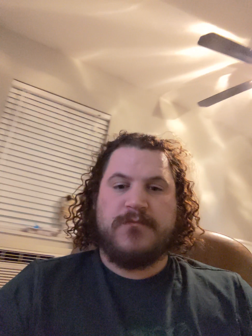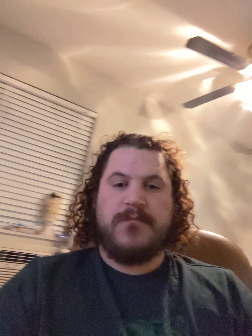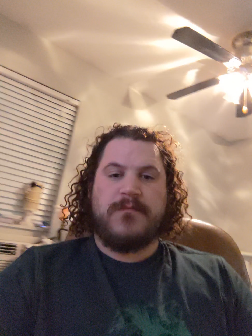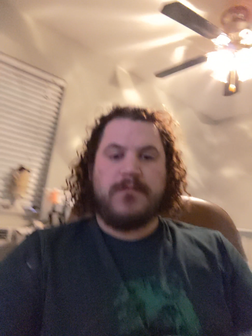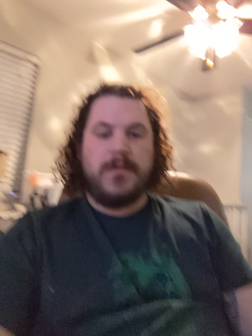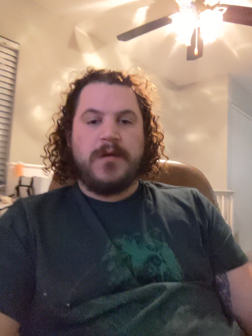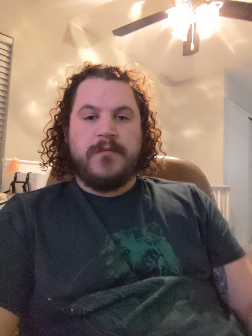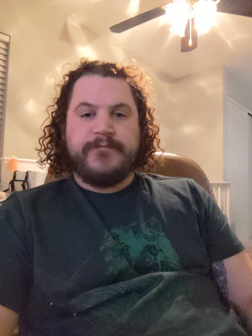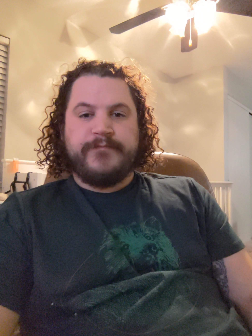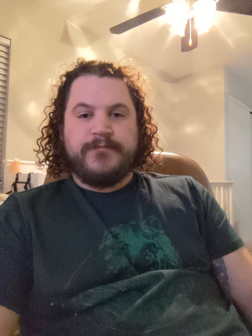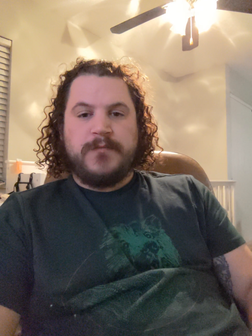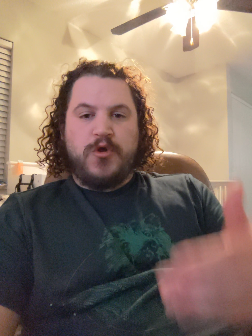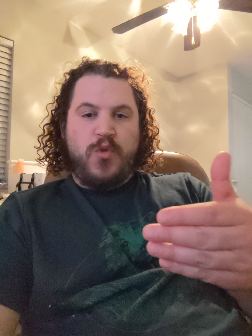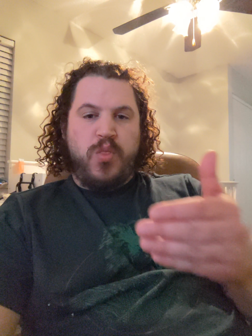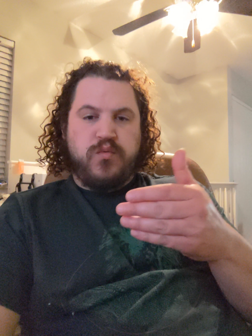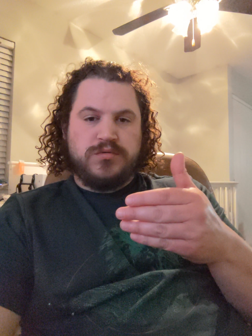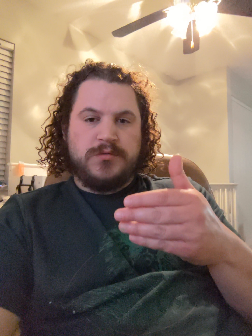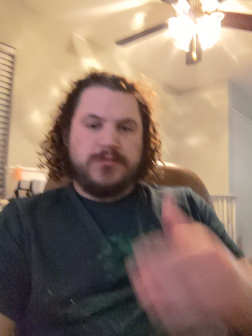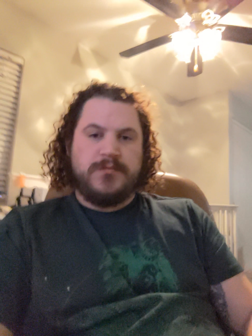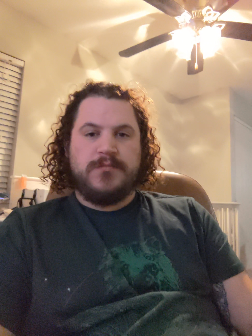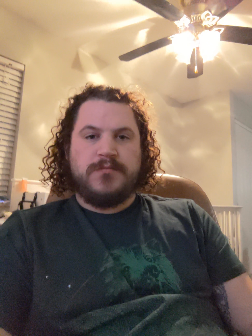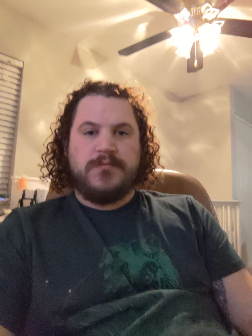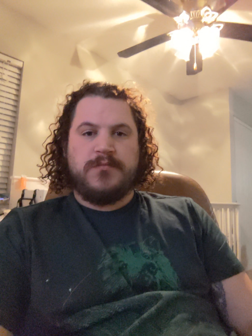close